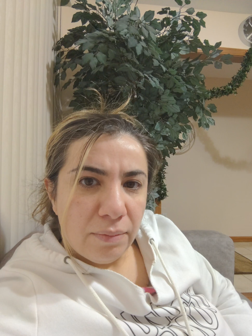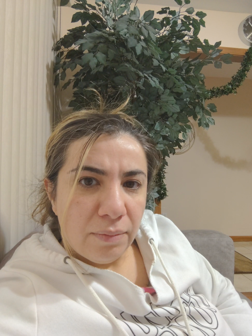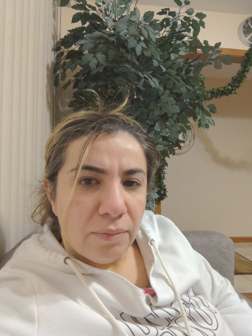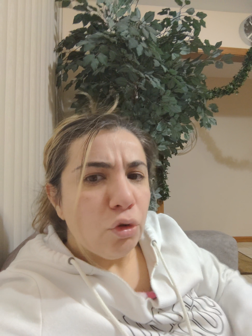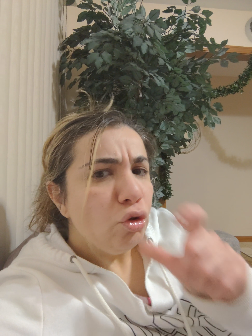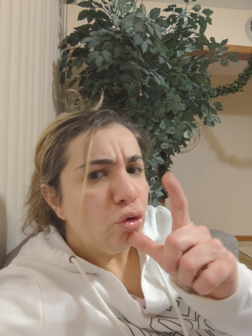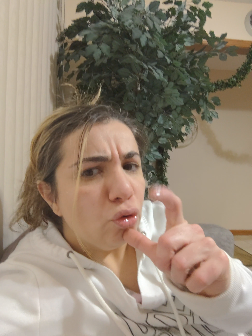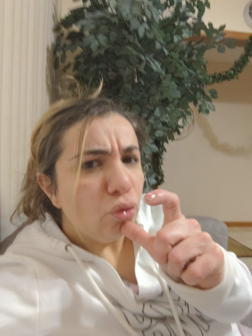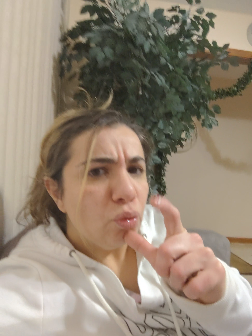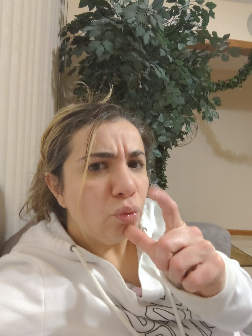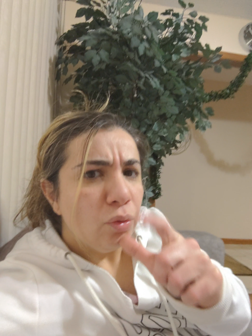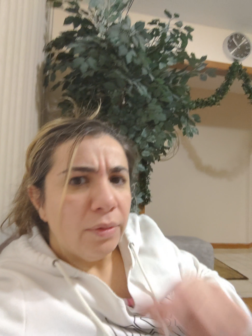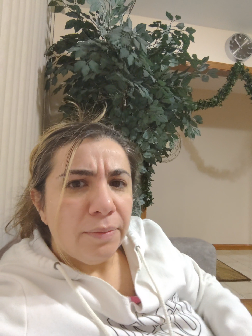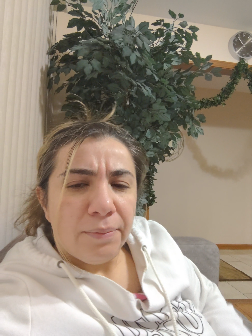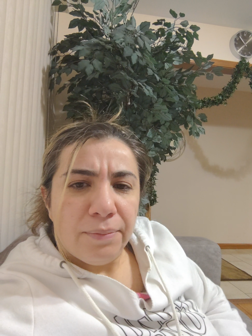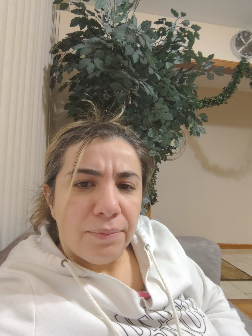who